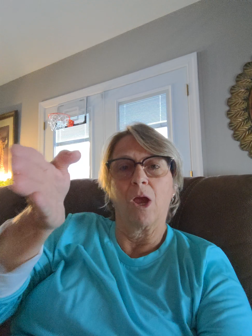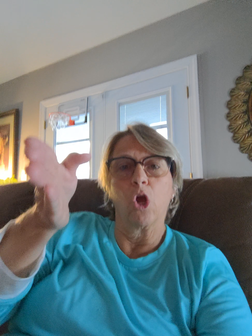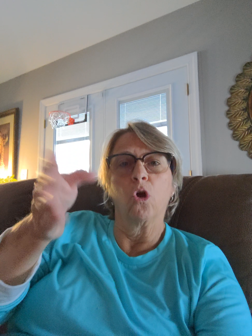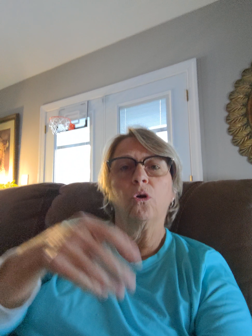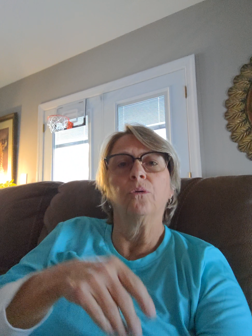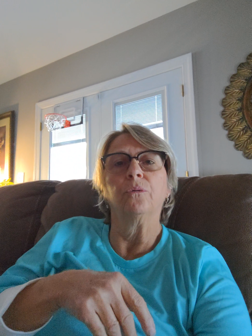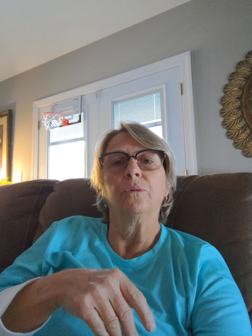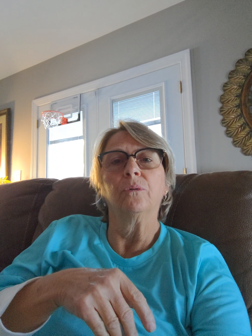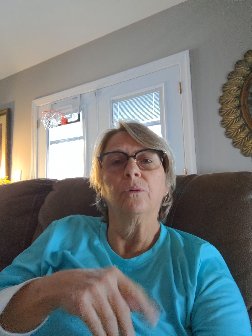there